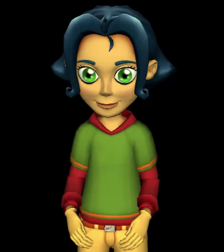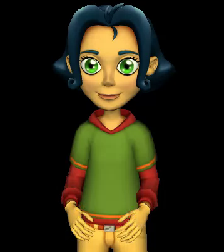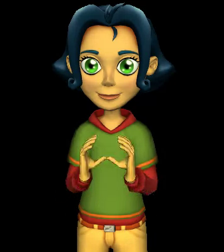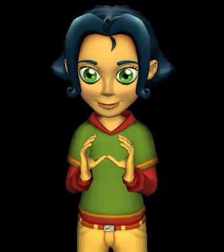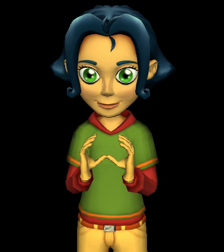عالِم